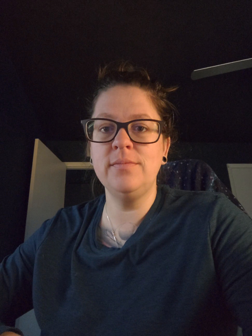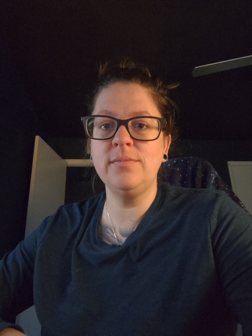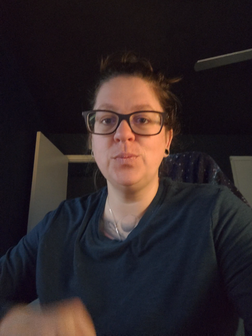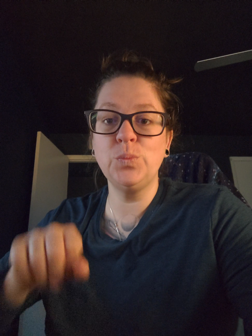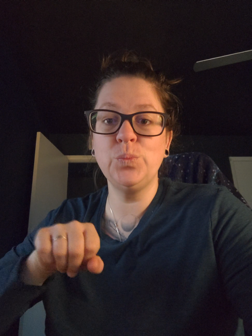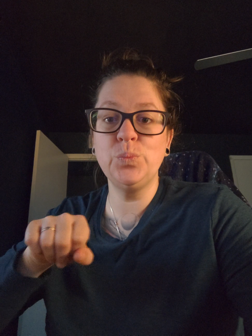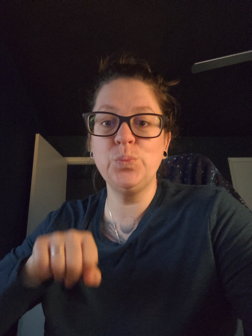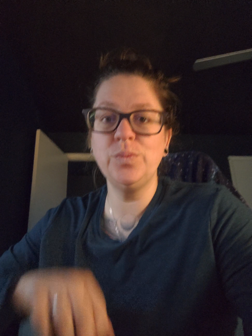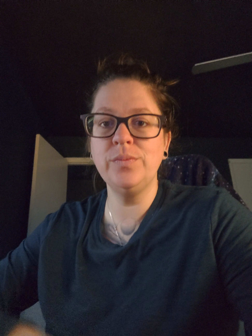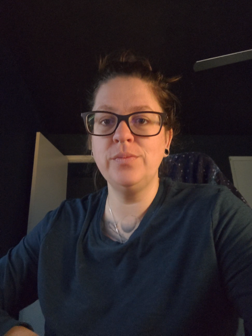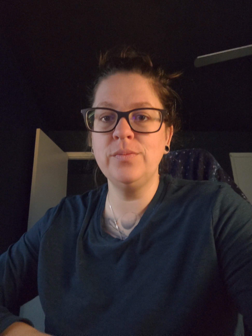shoe